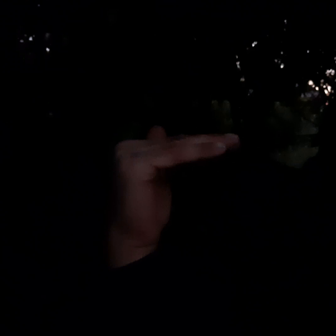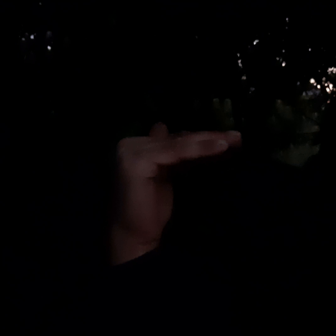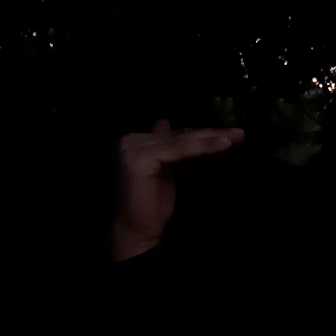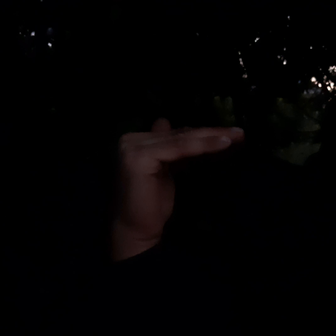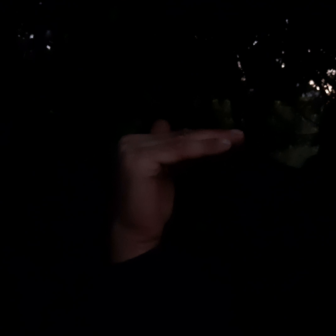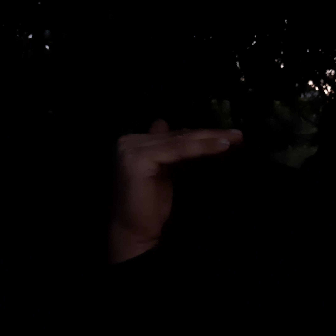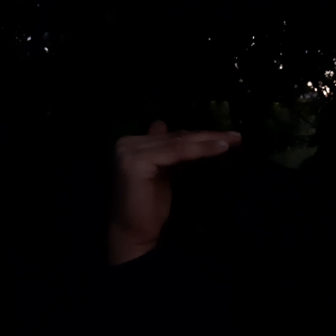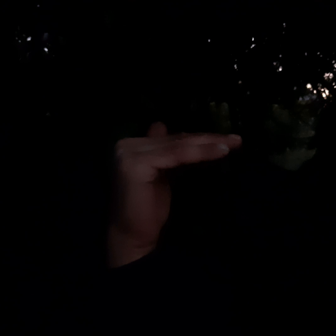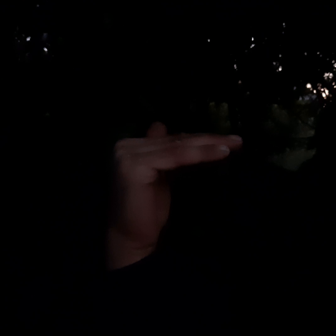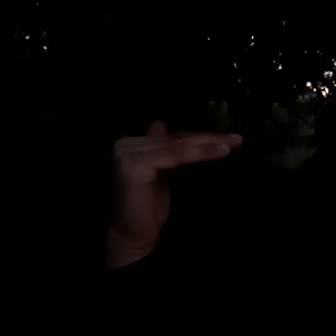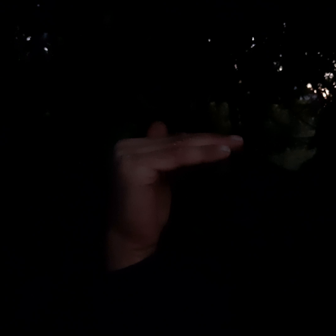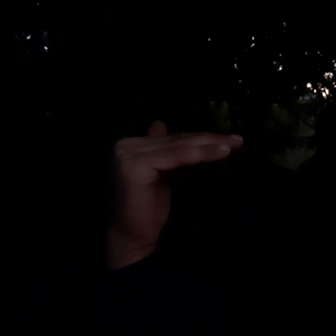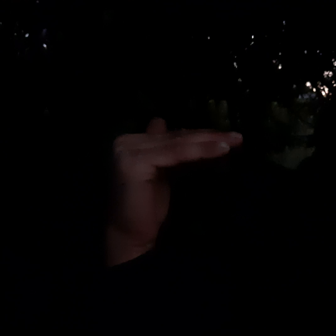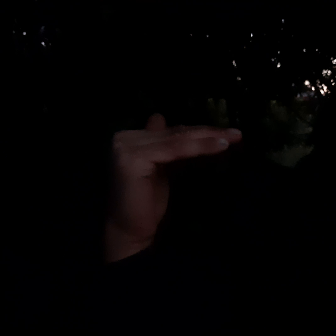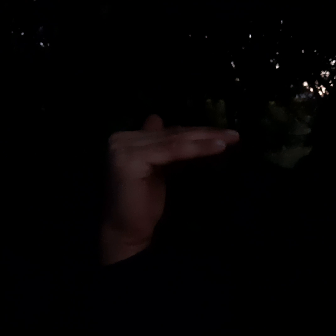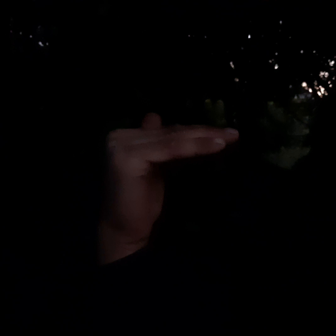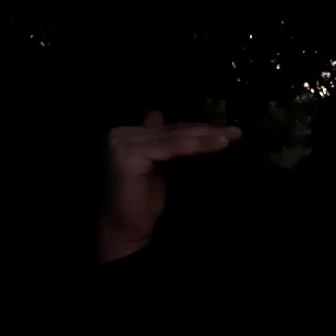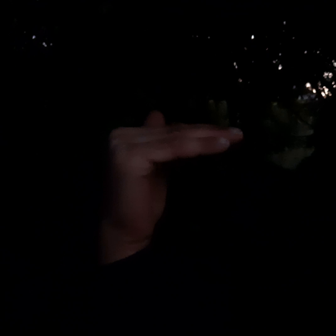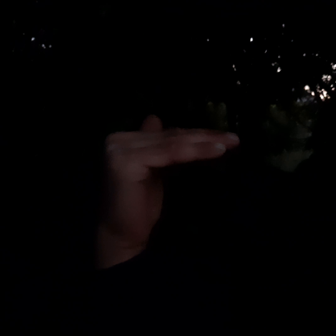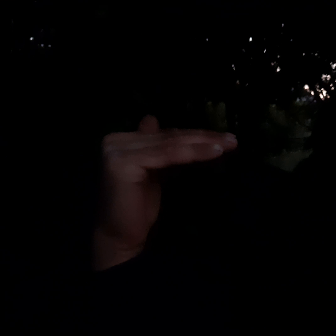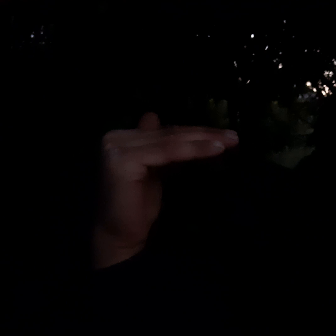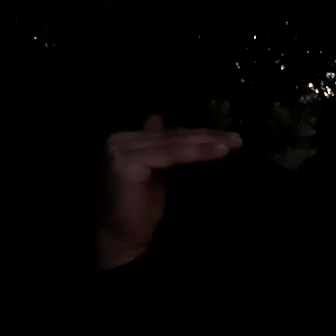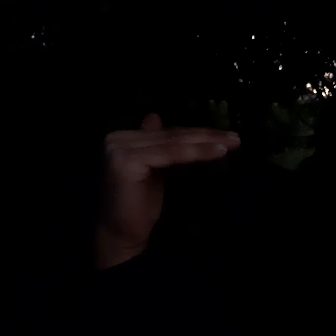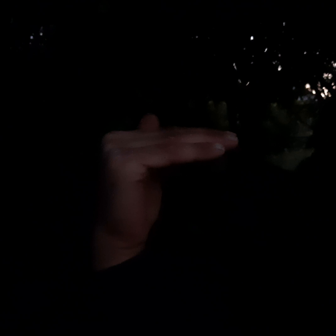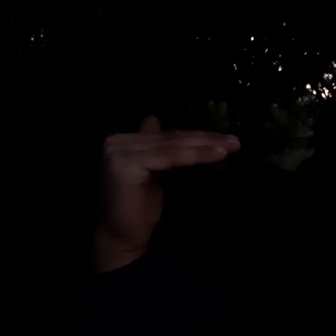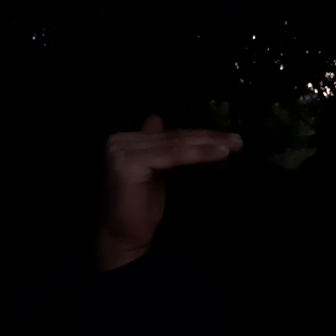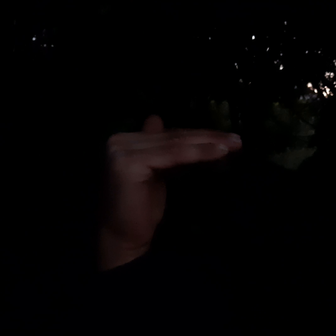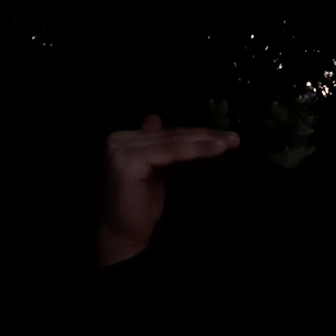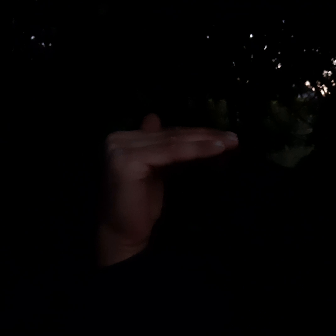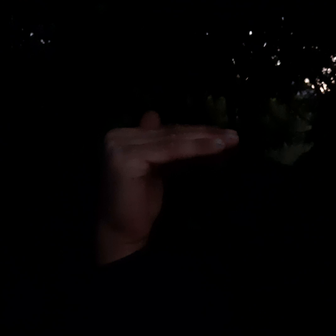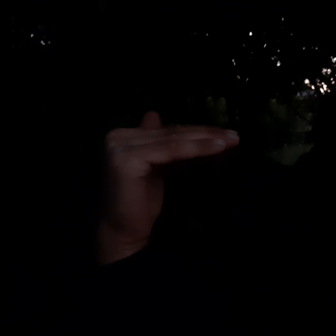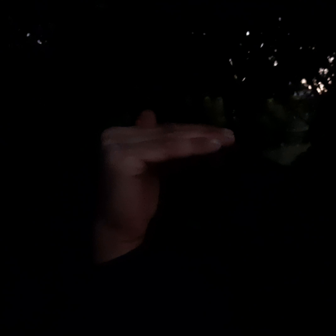Ф